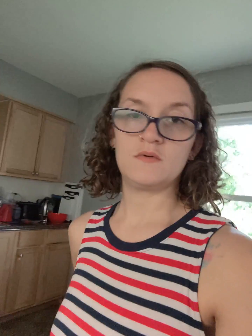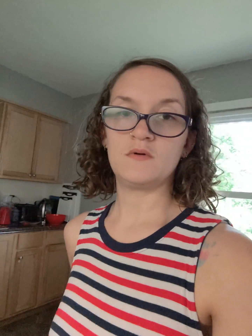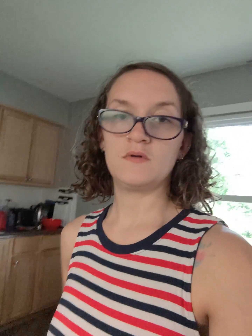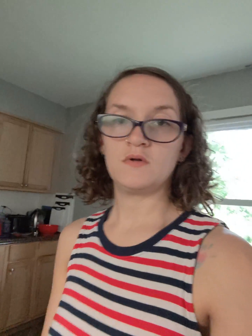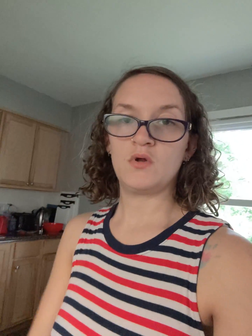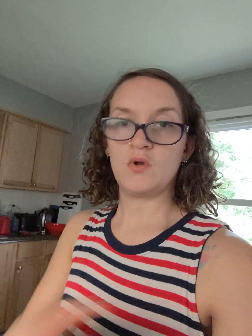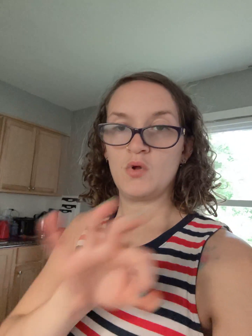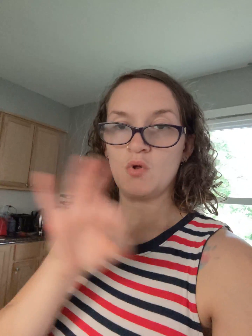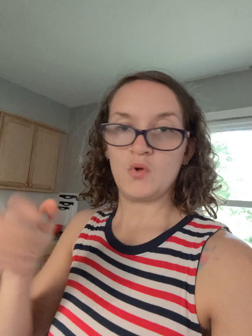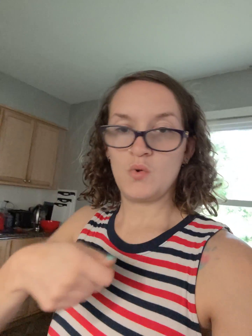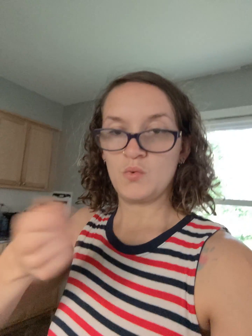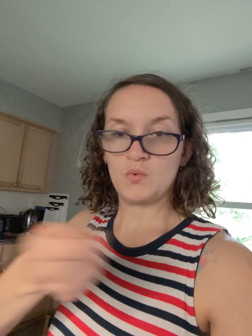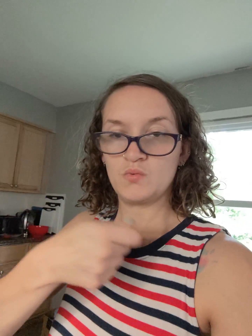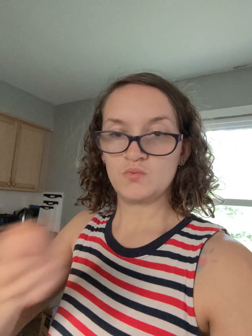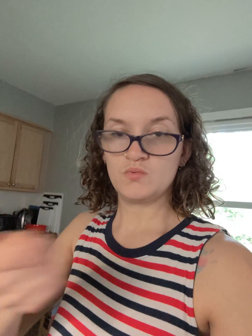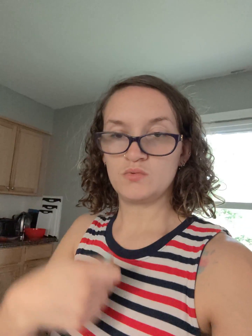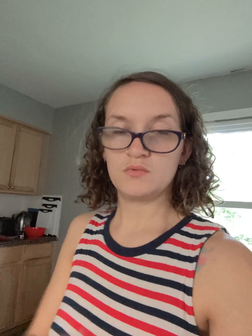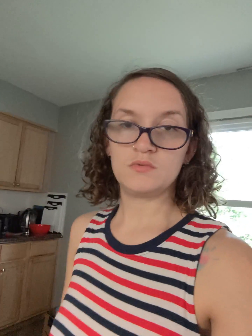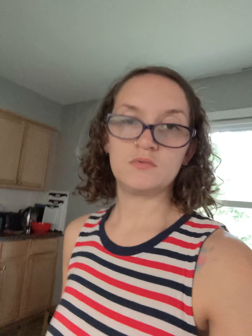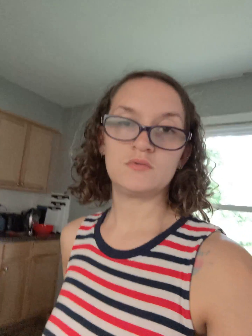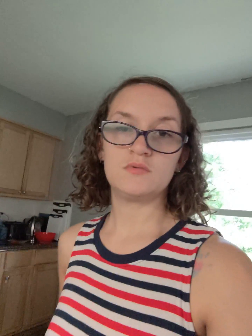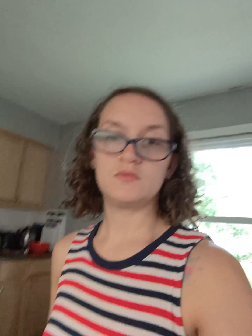hose